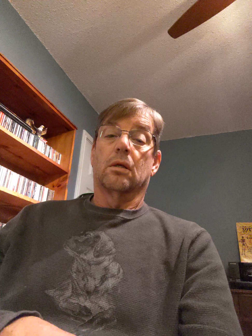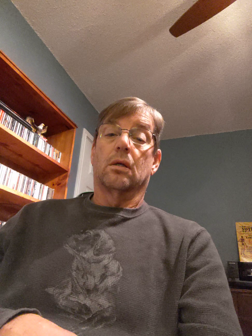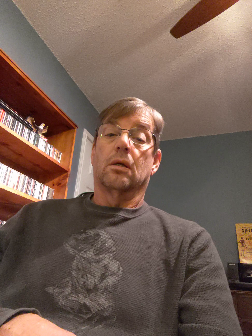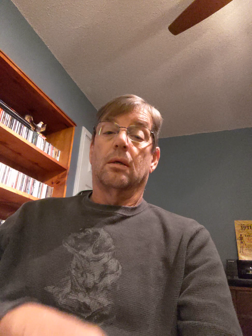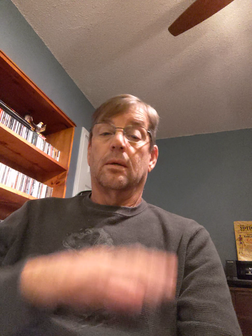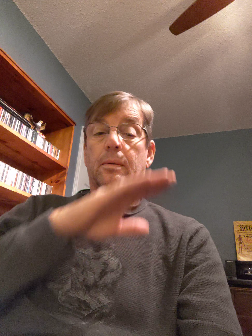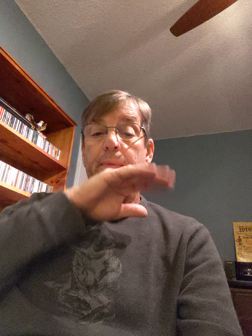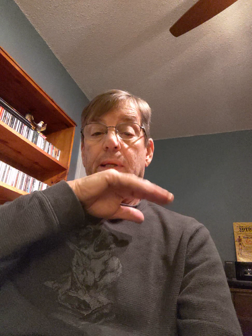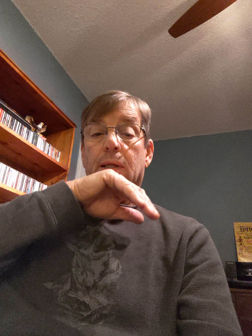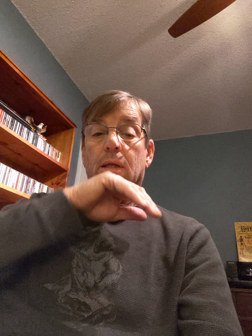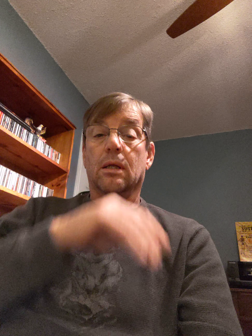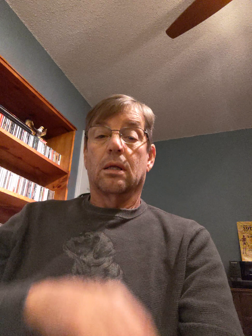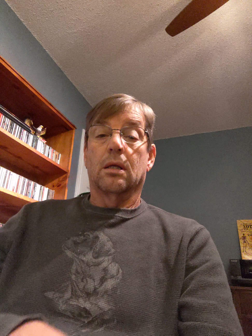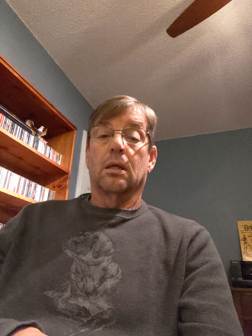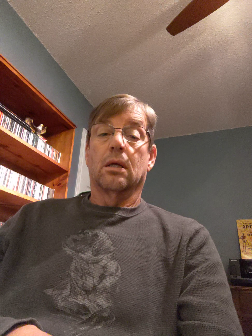pig